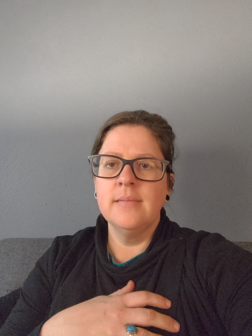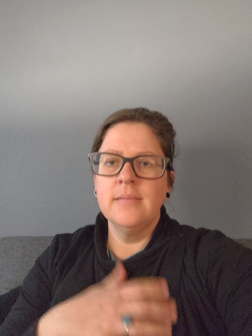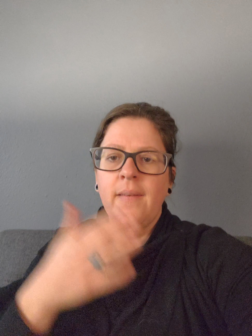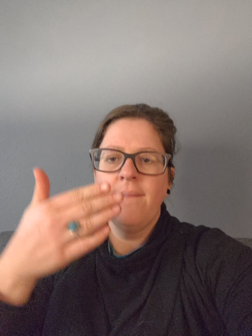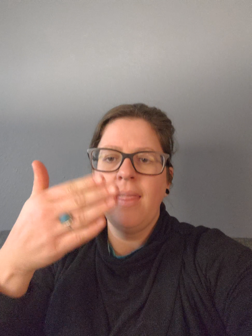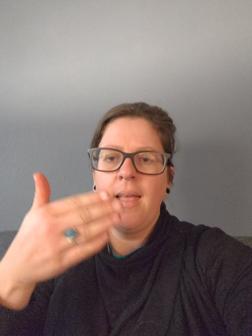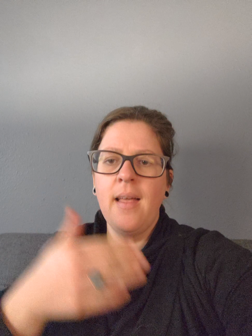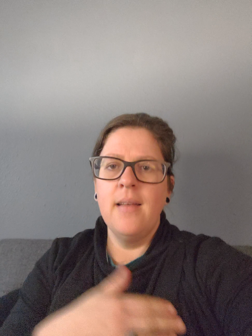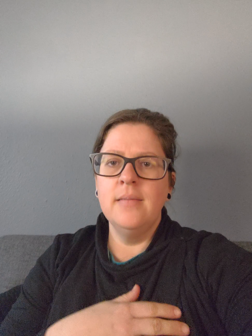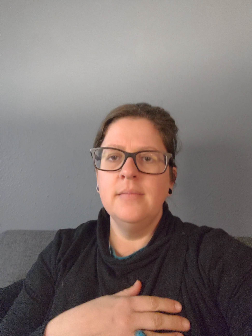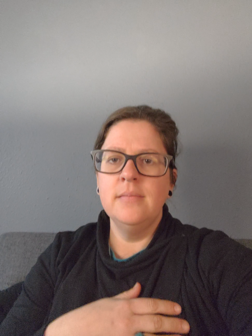flag